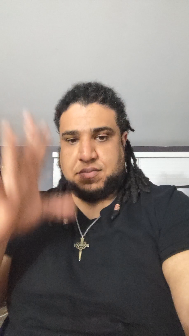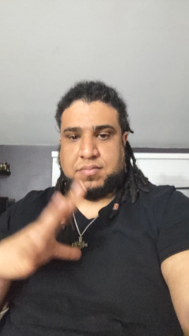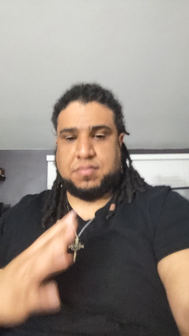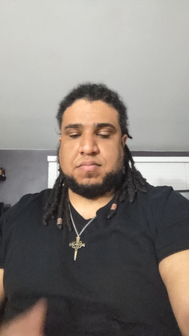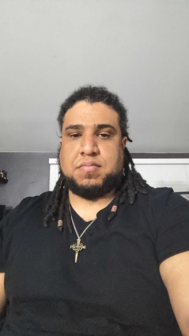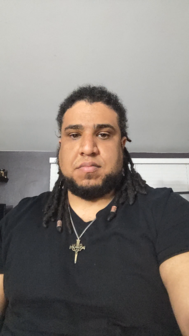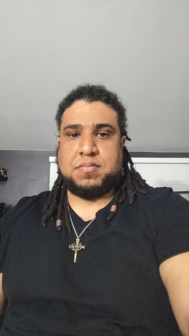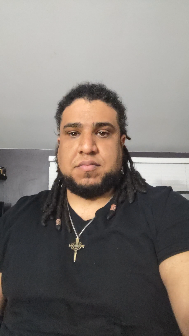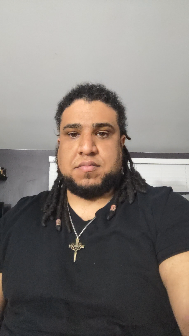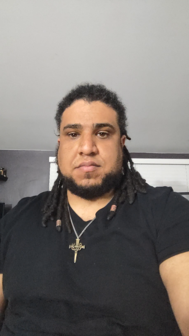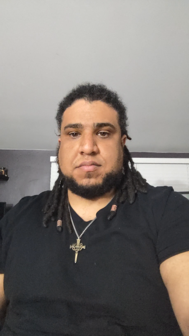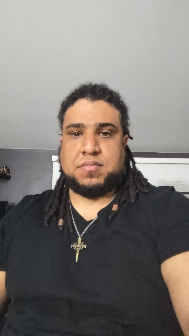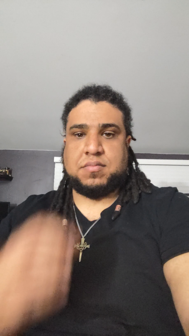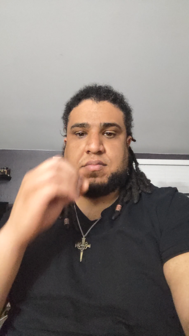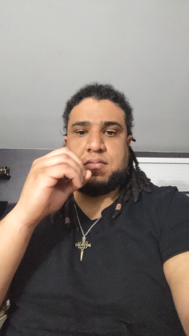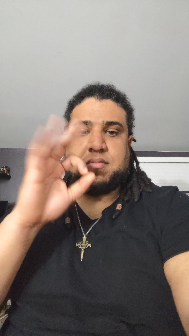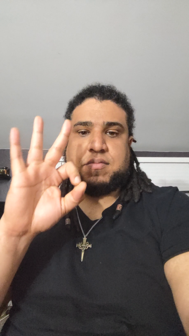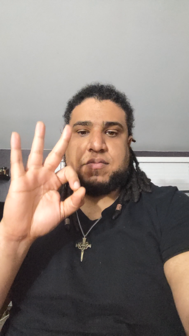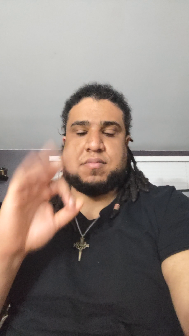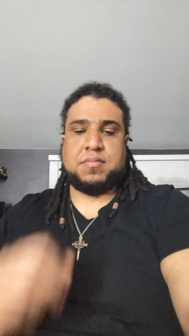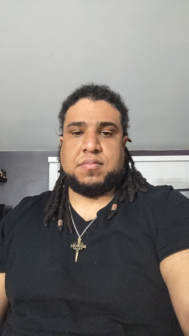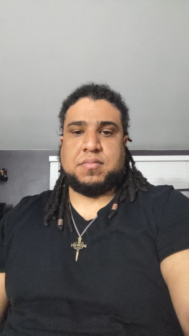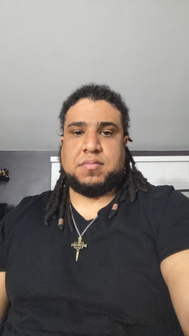of